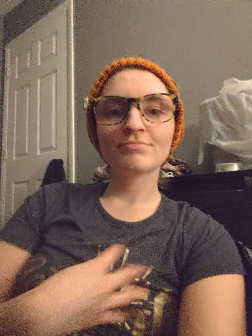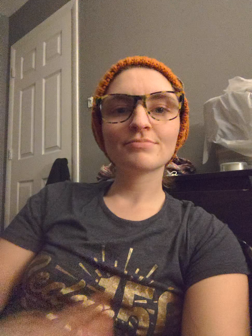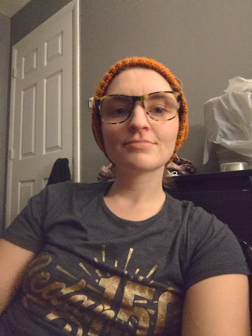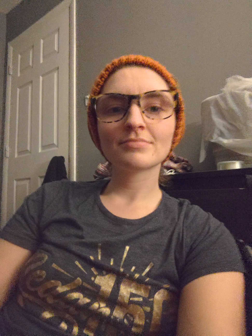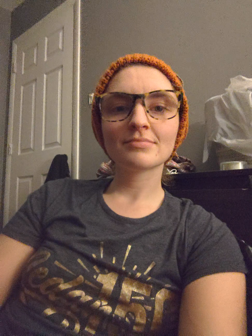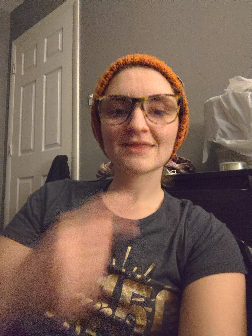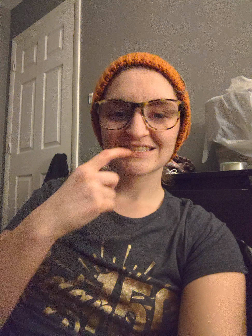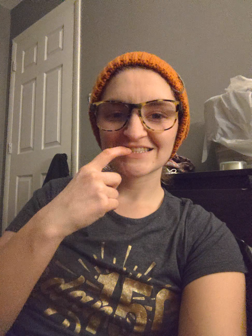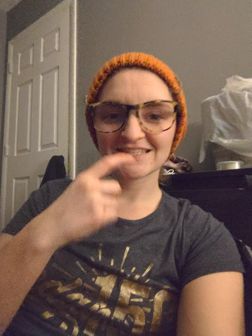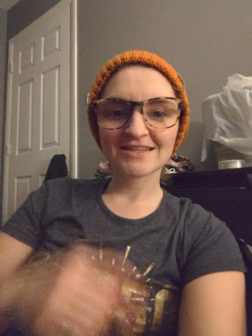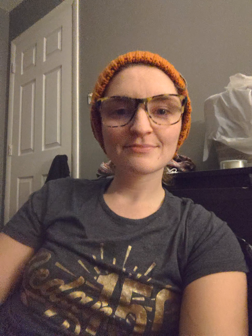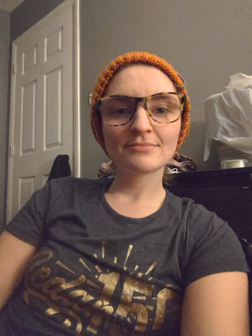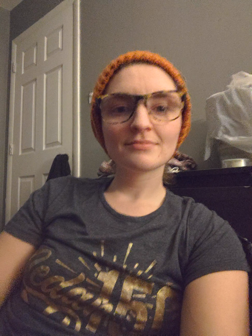tooth